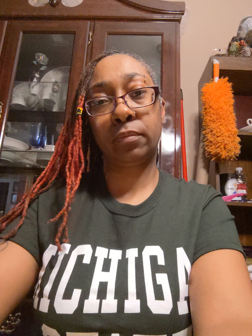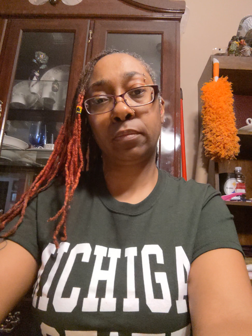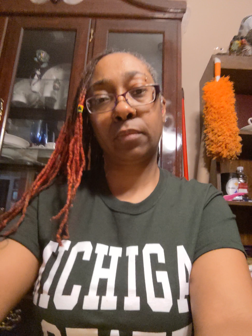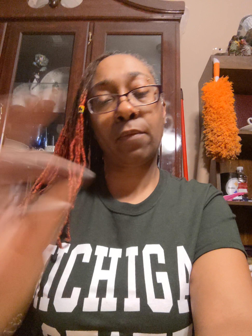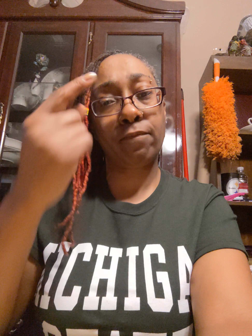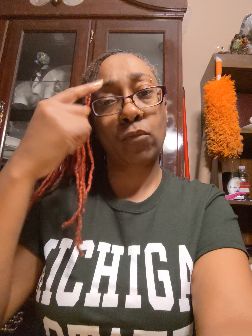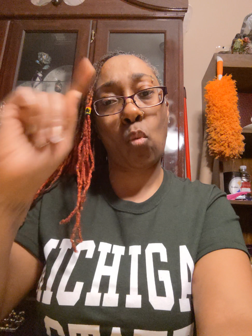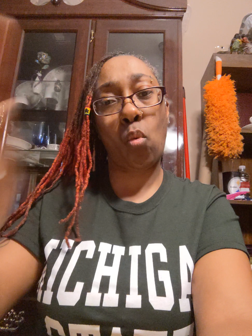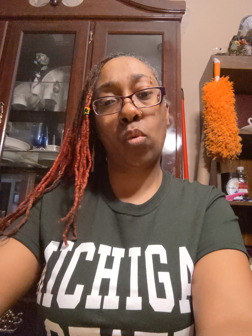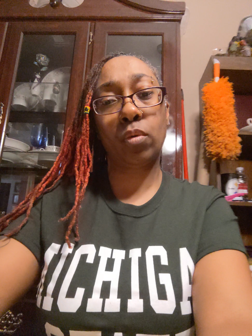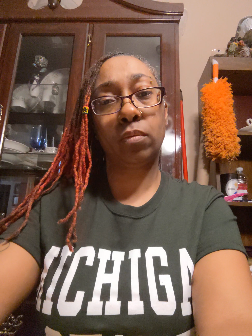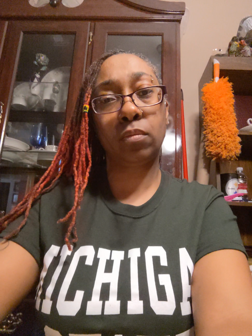for